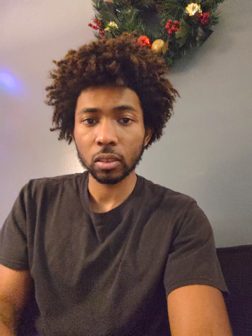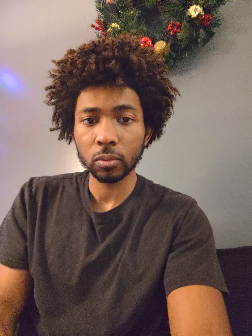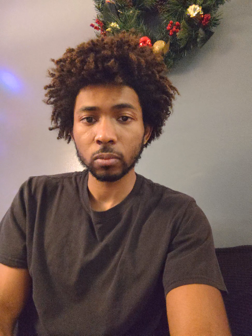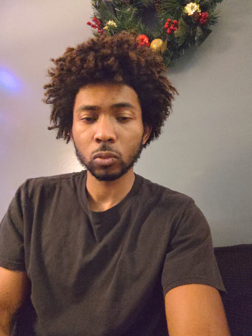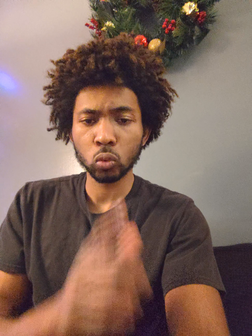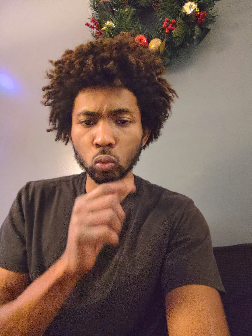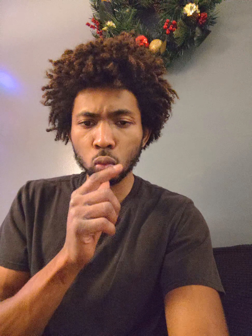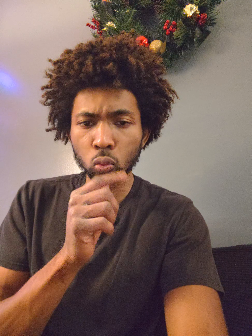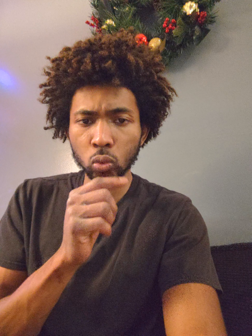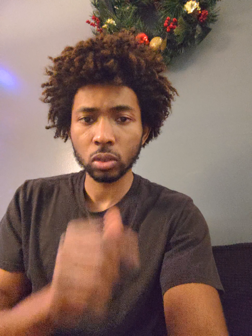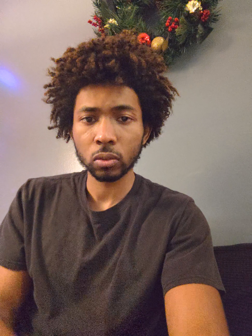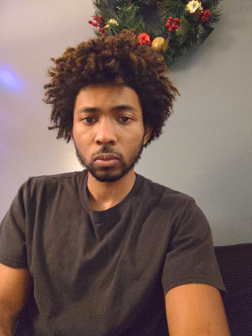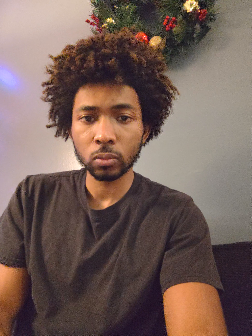who